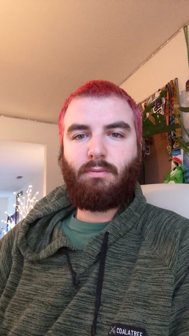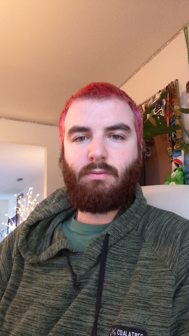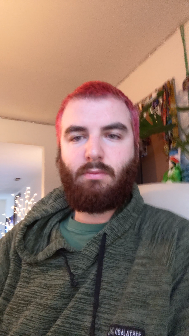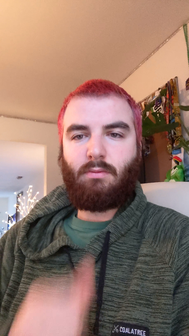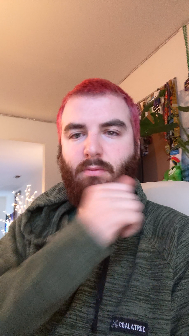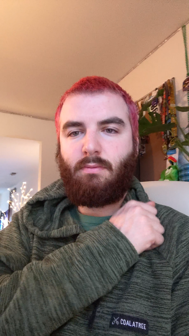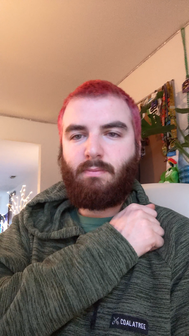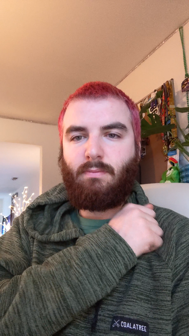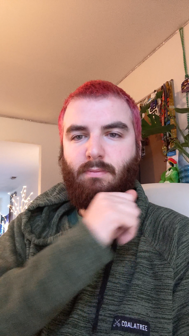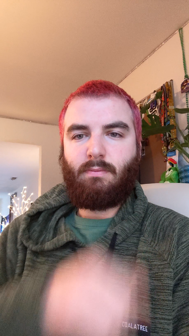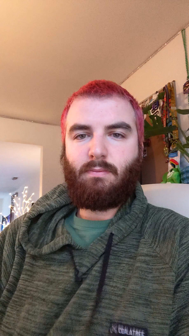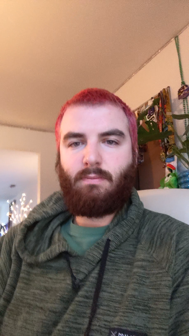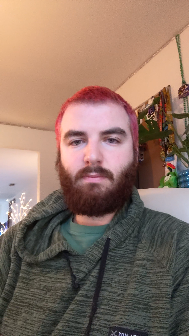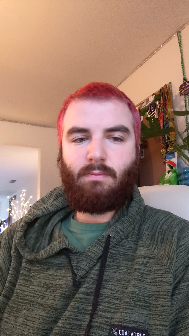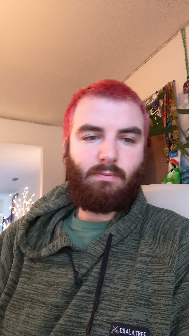love